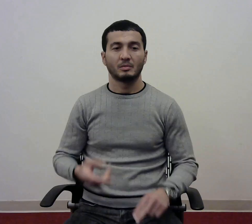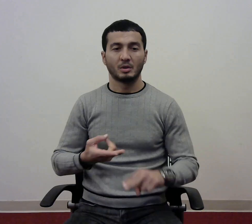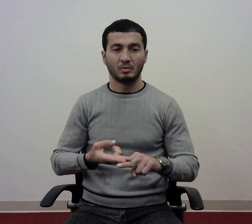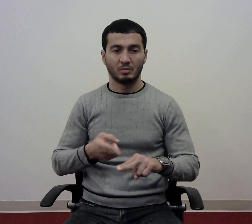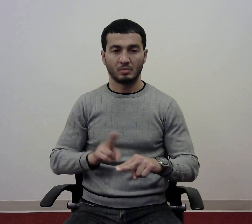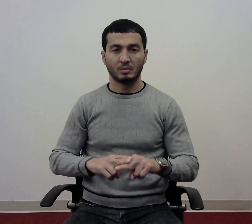bu